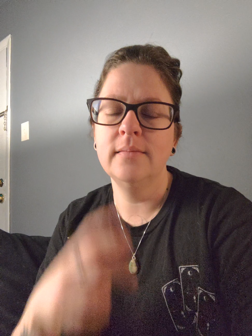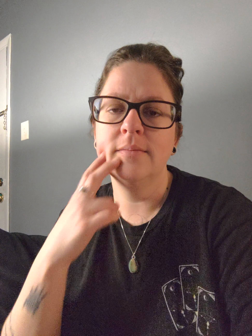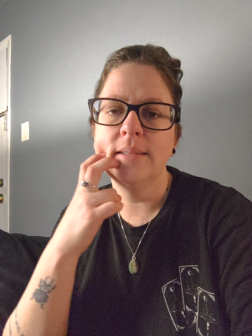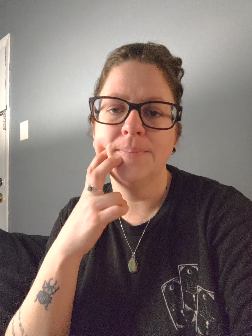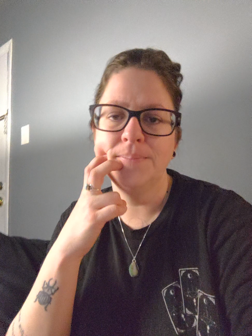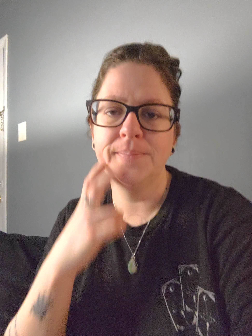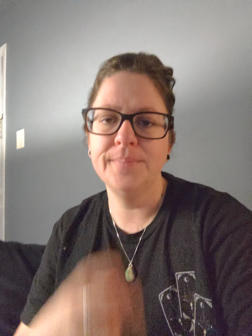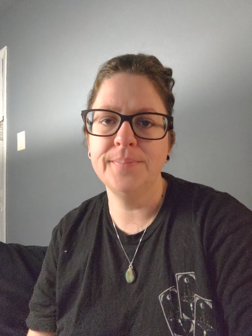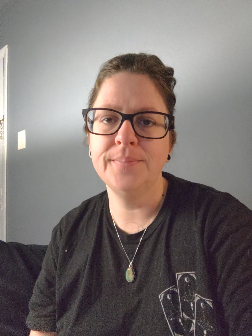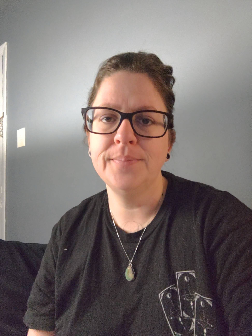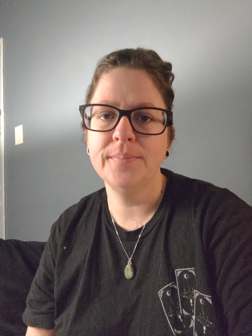gum